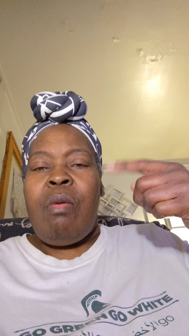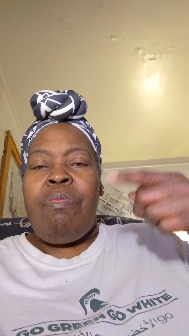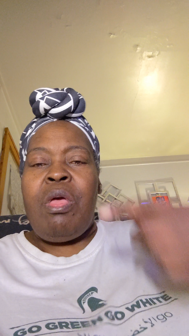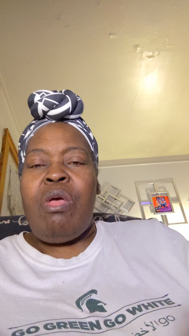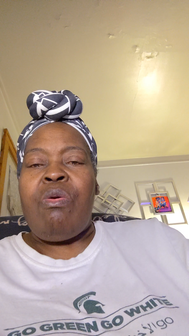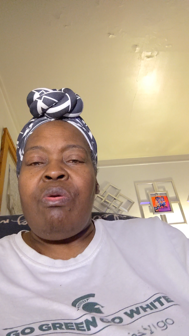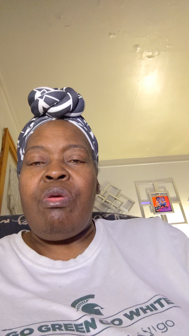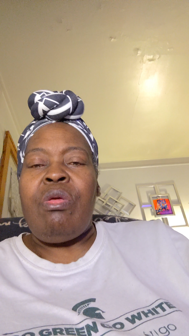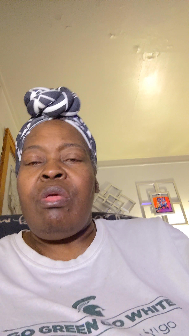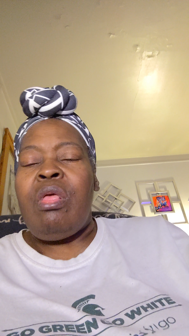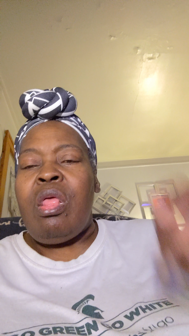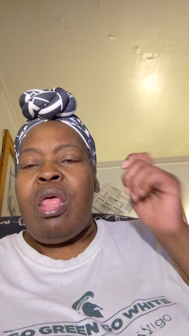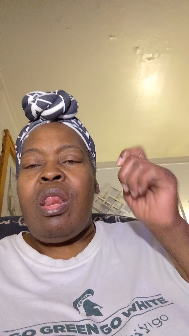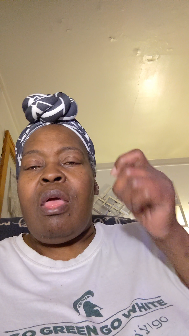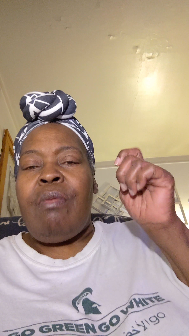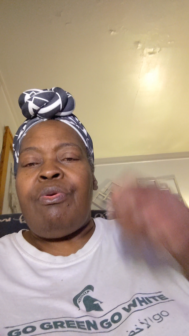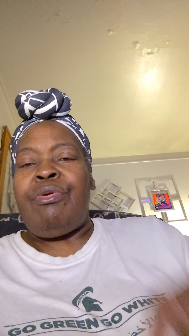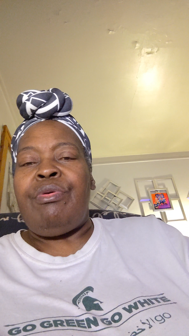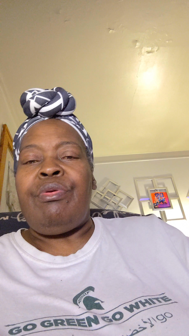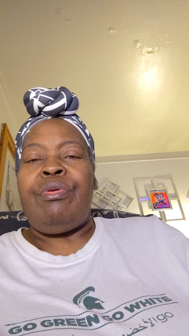hammer